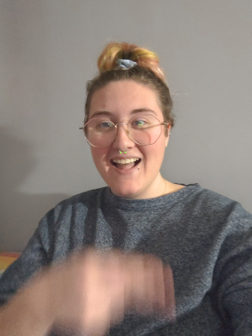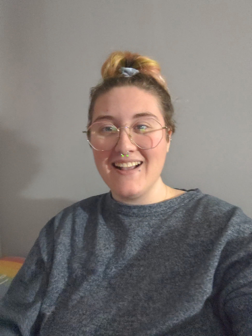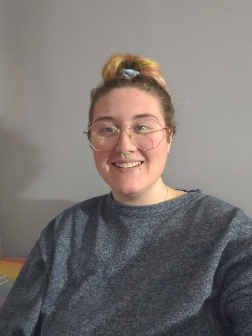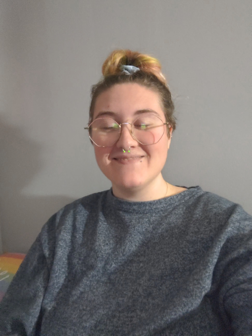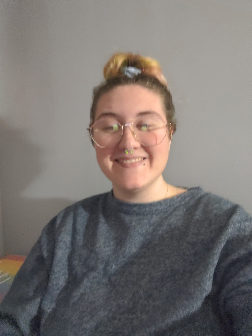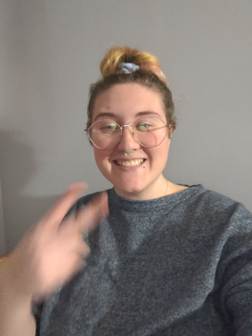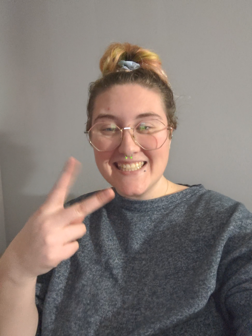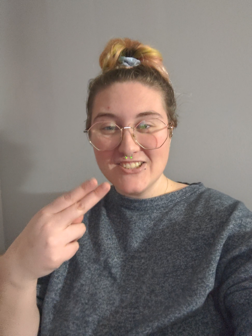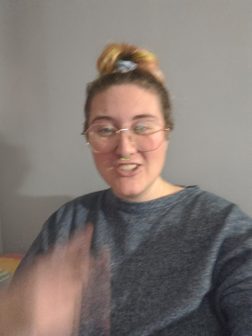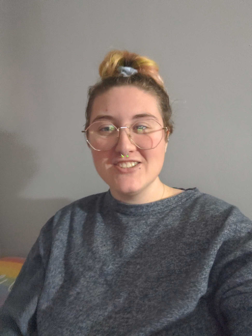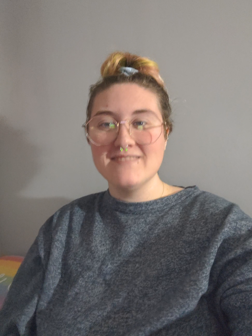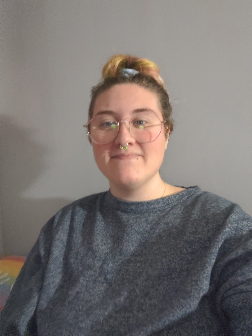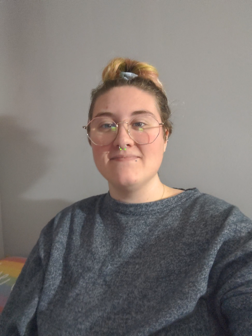scissors